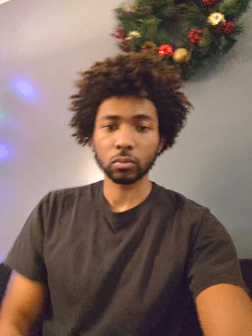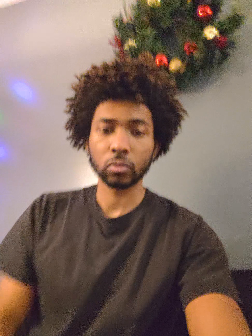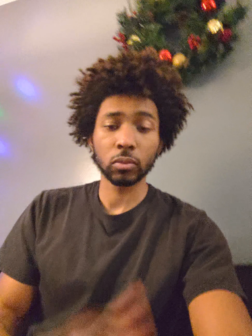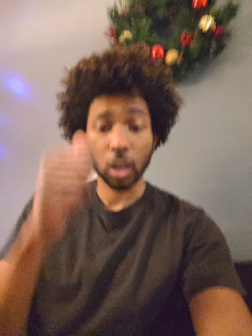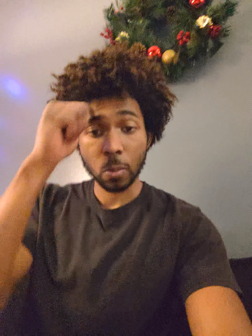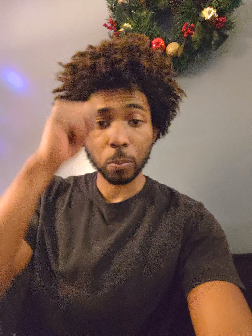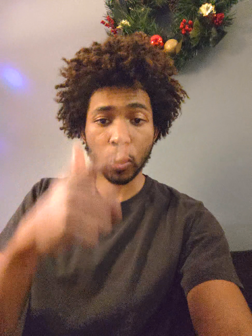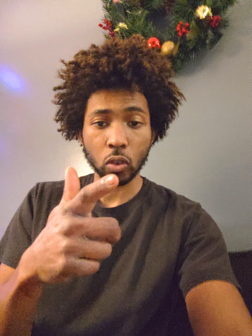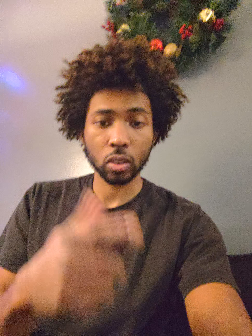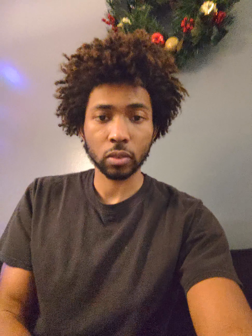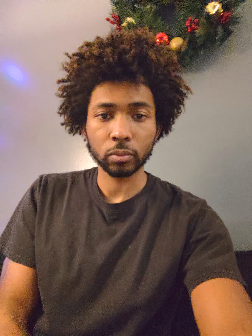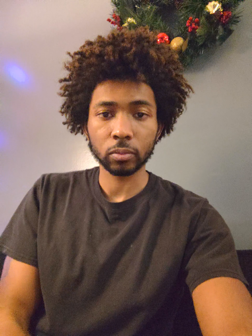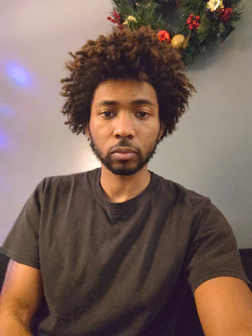brother